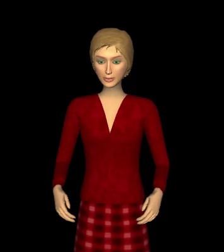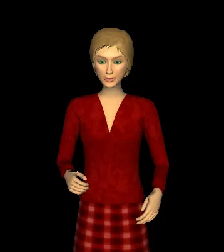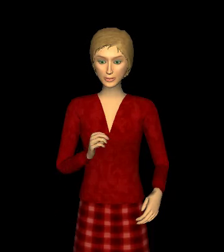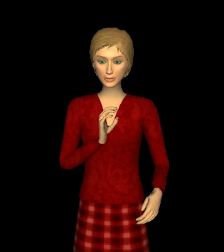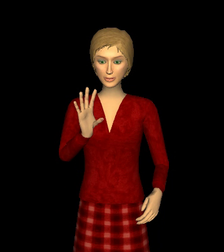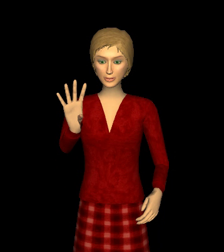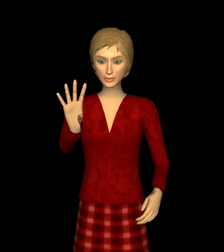يرسل